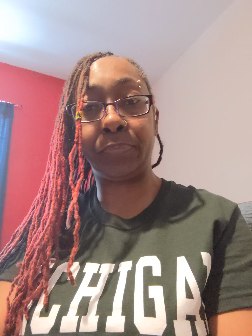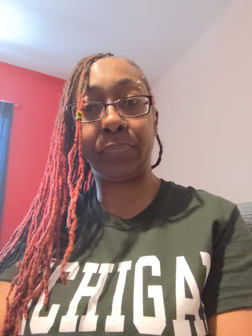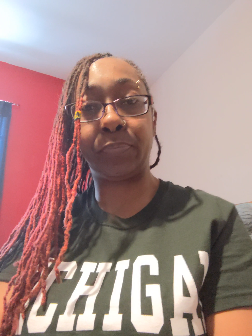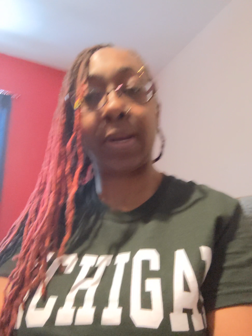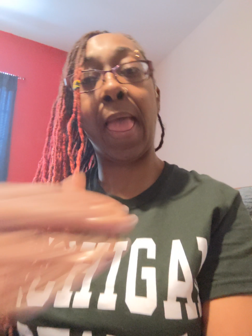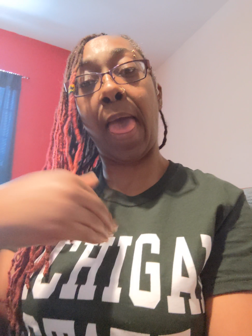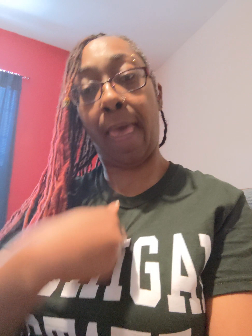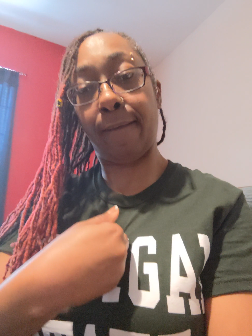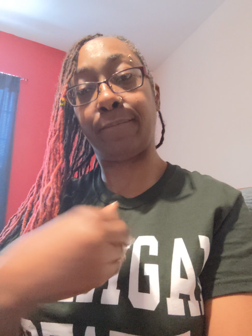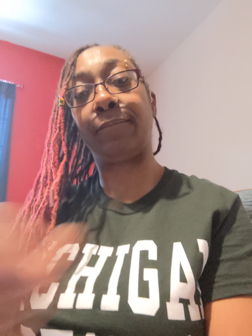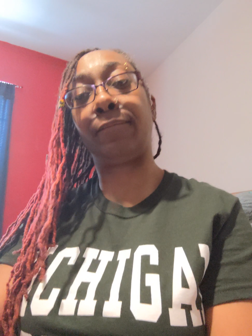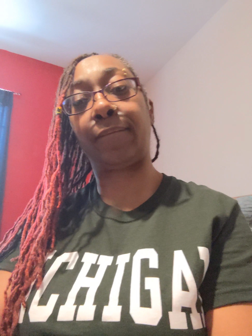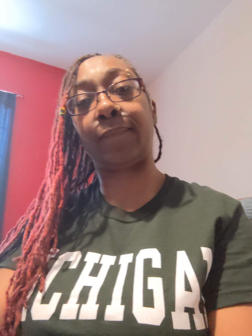have